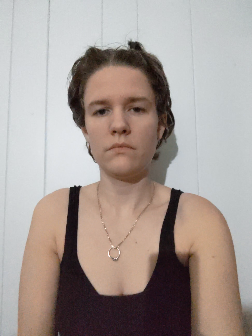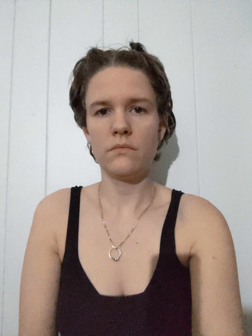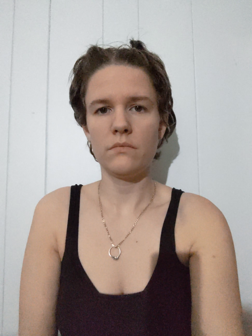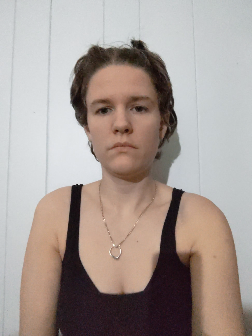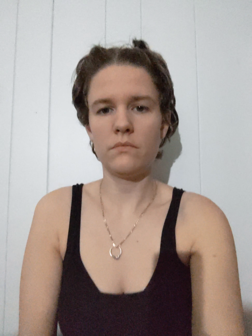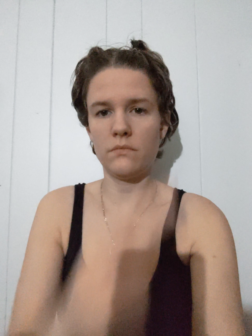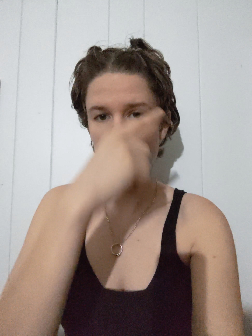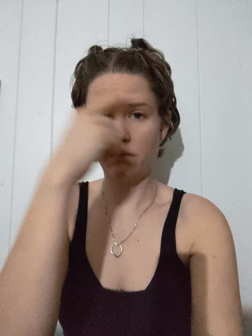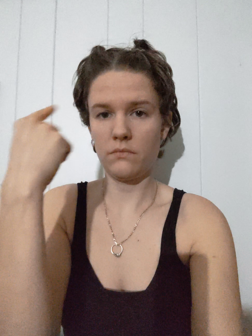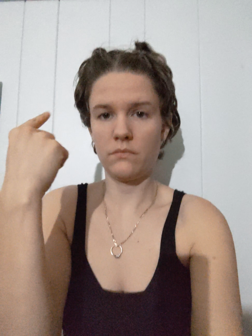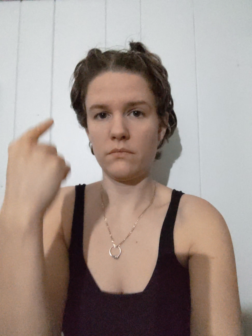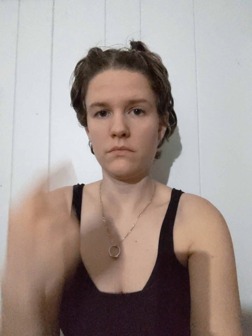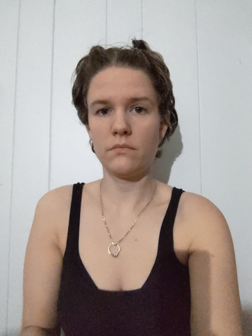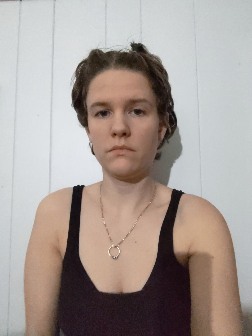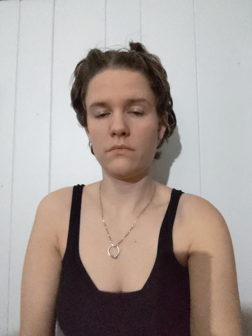black